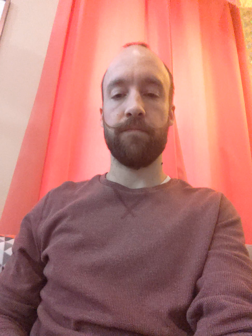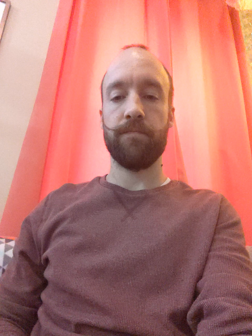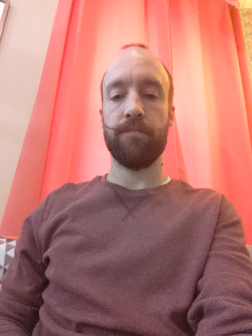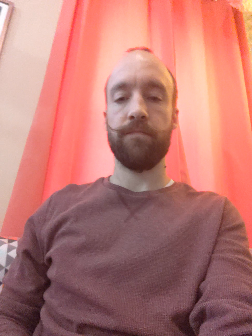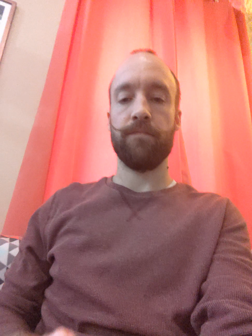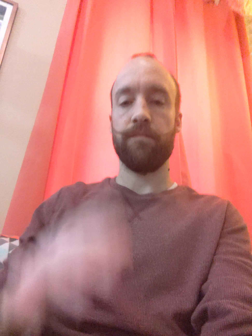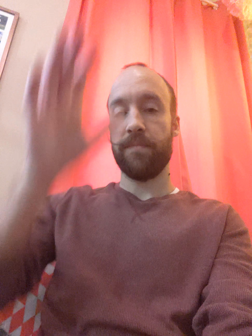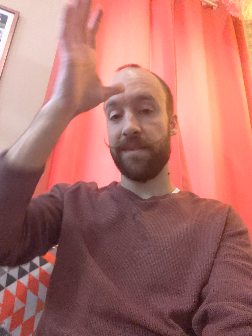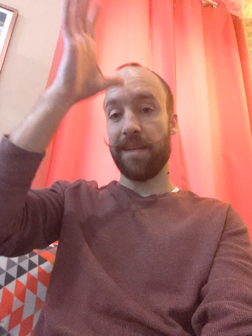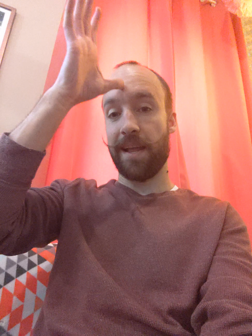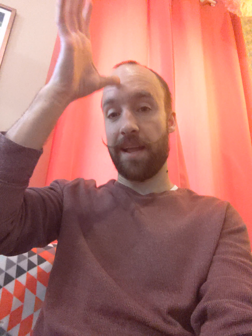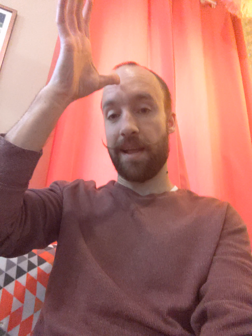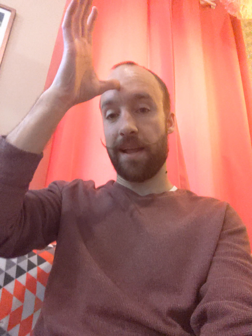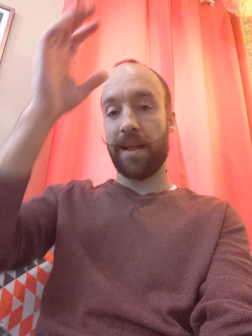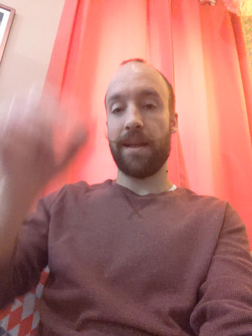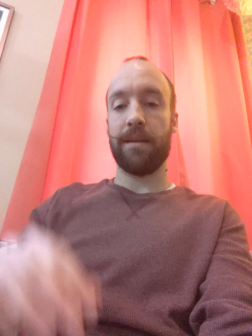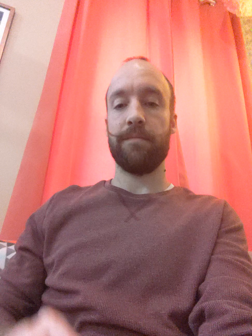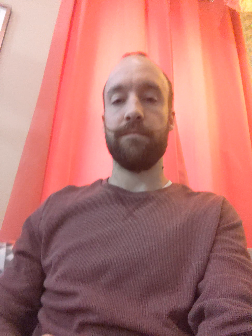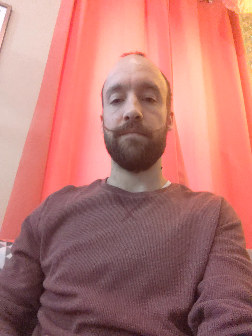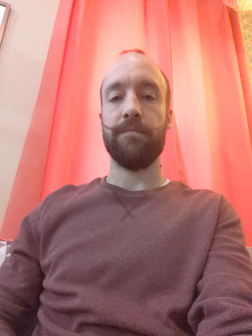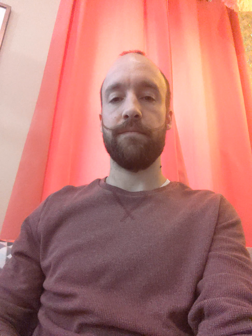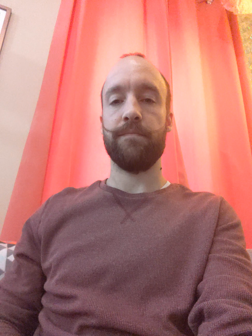dad